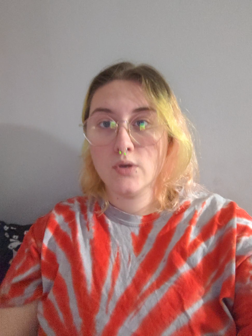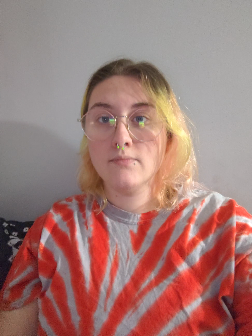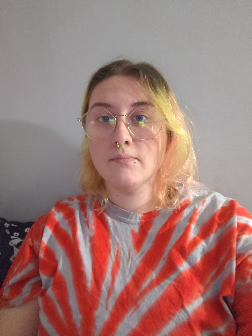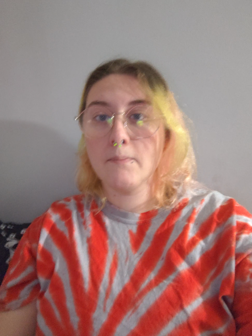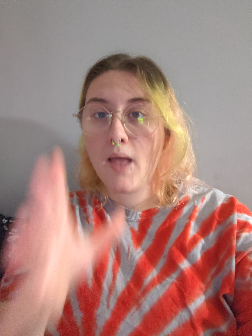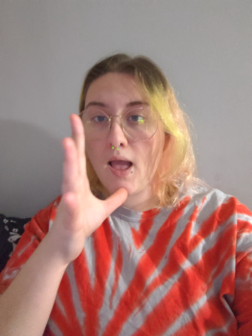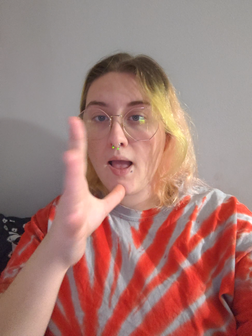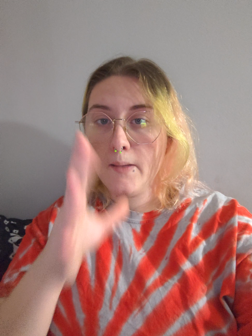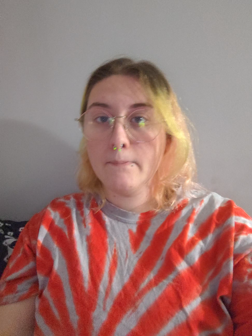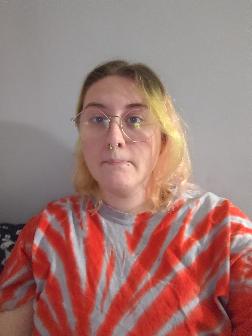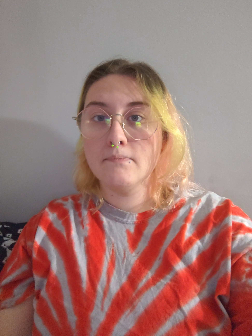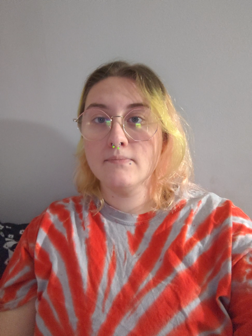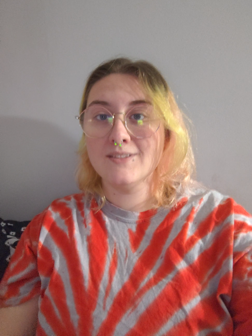mom